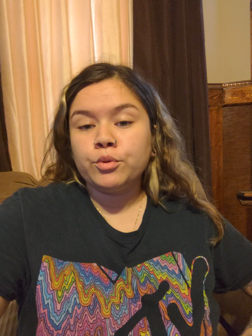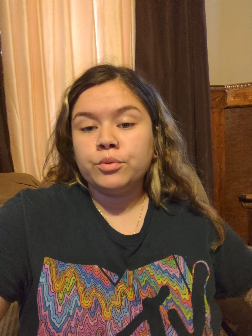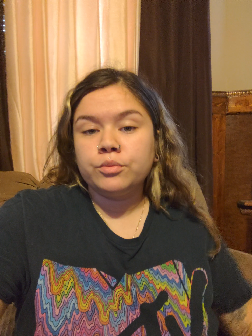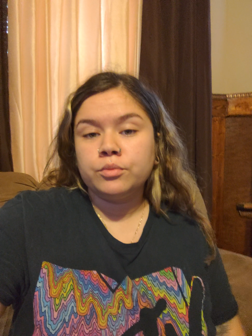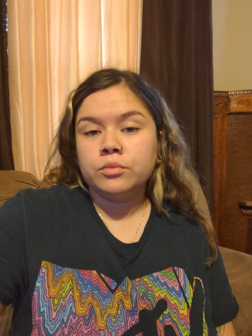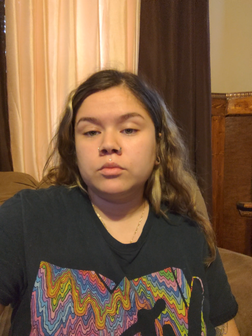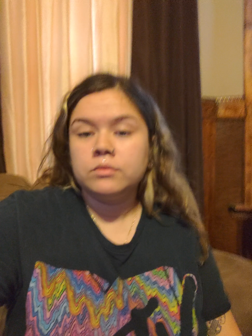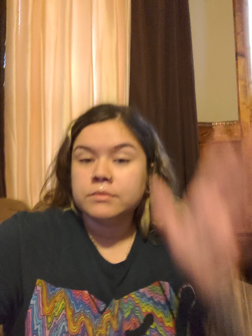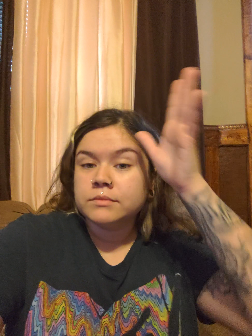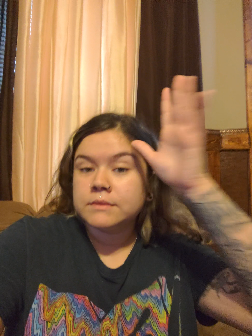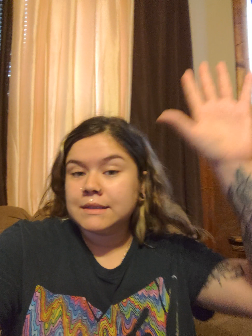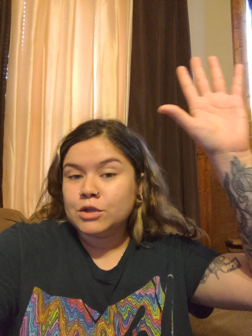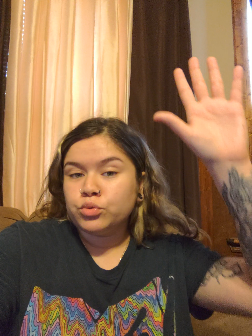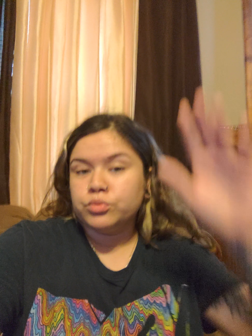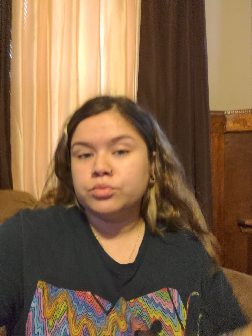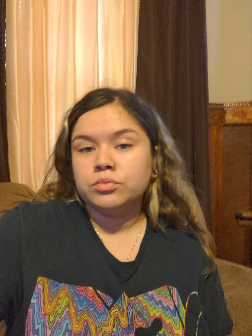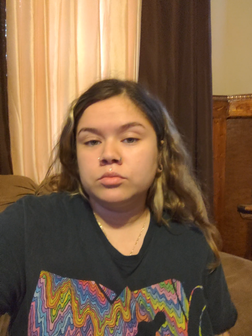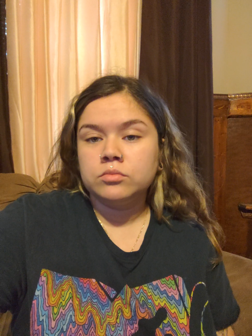deer